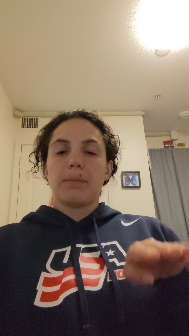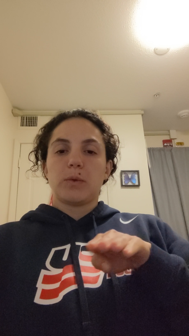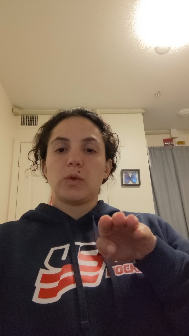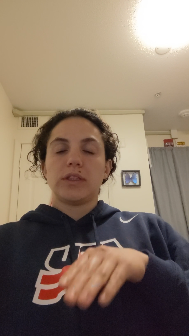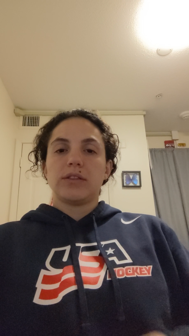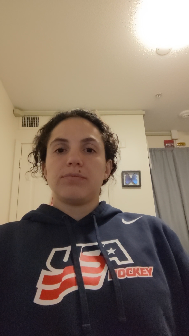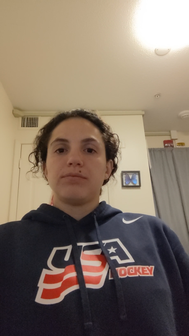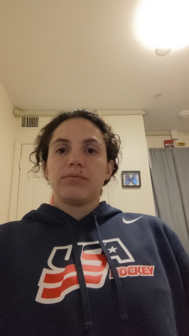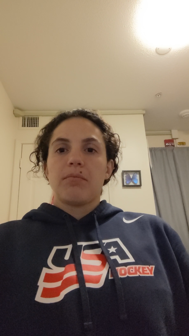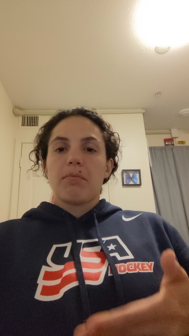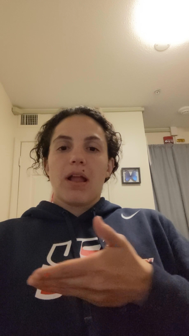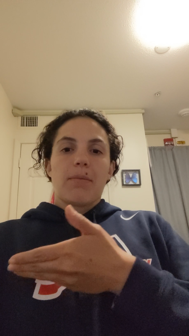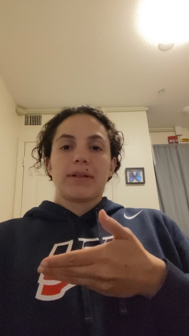baby